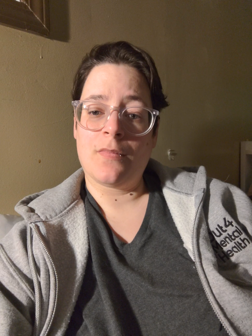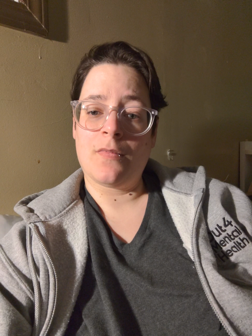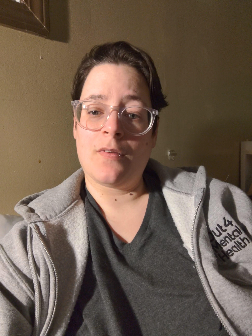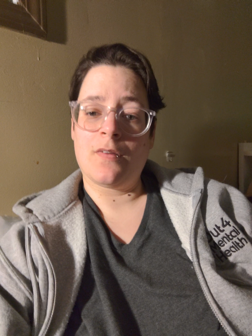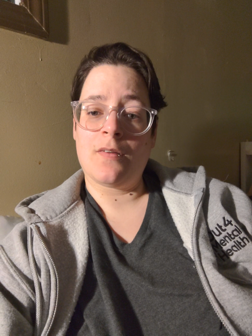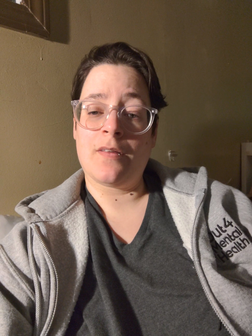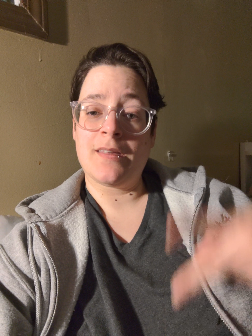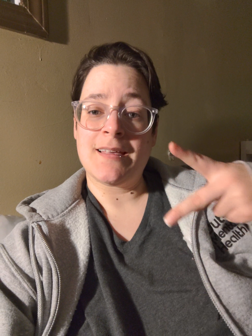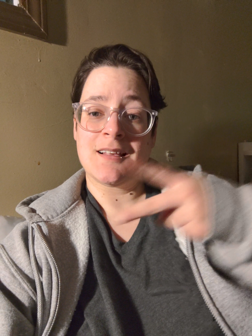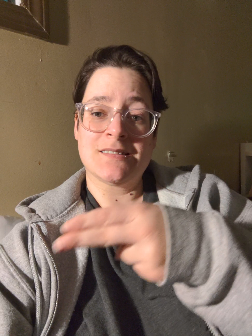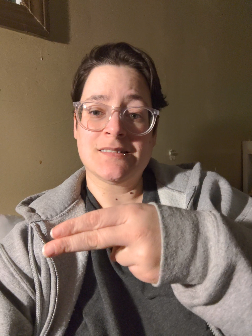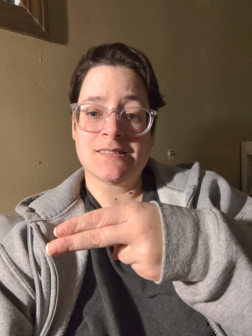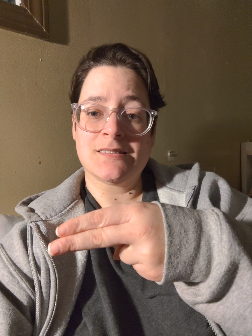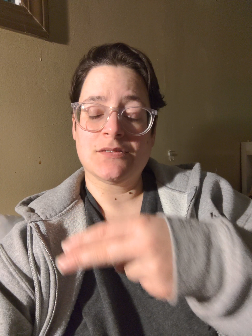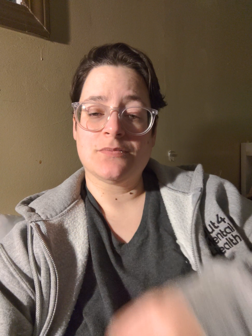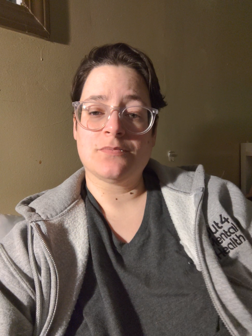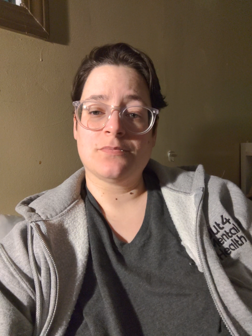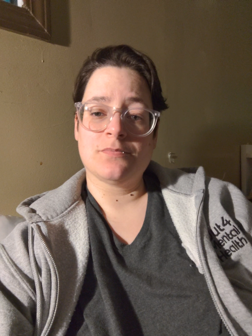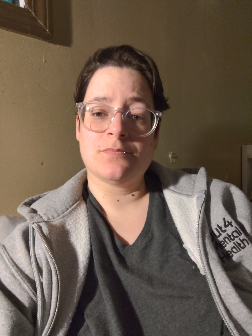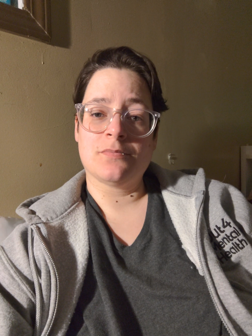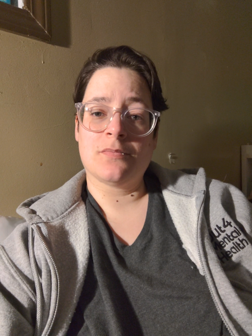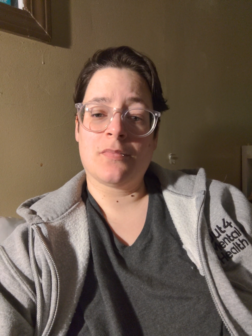cut